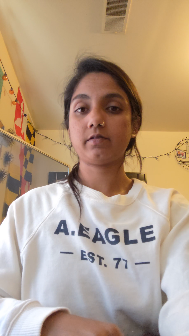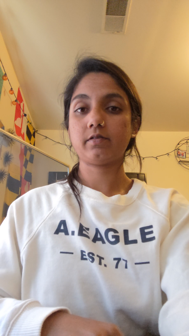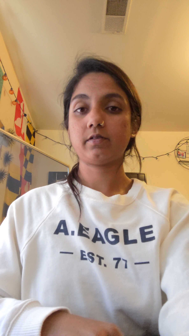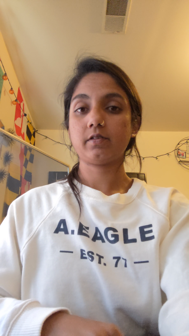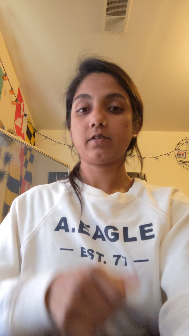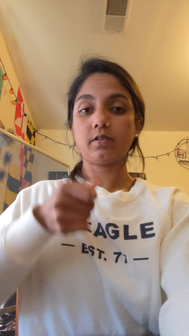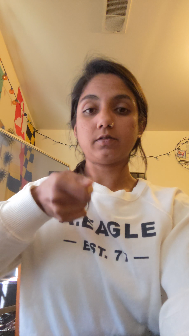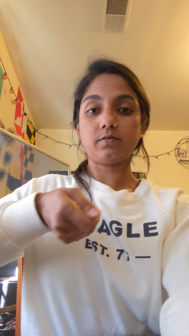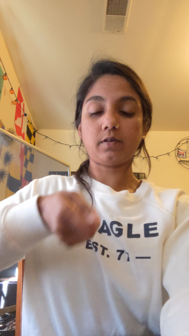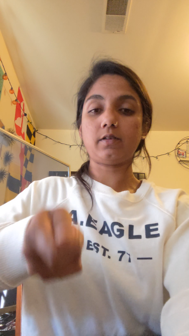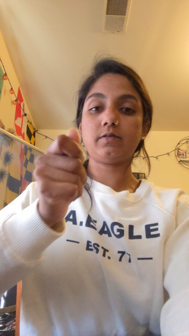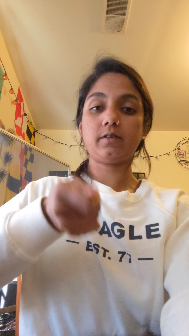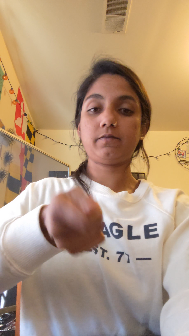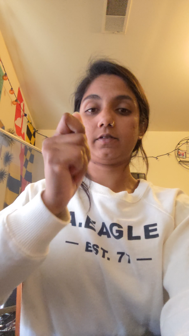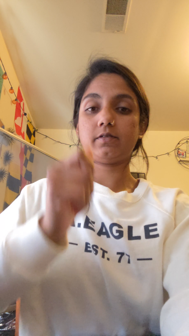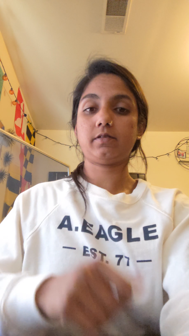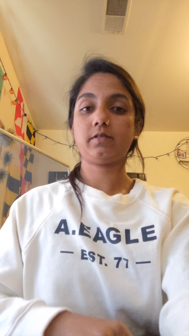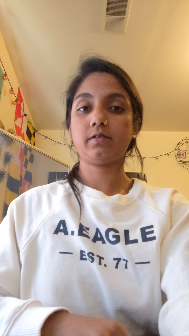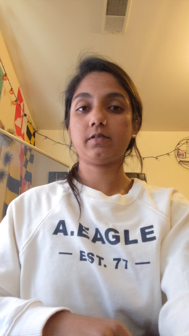shovel